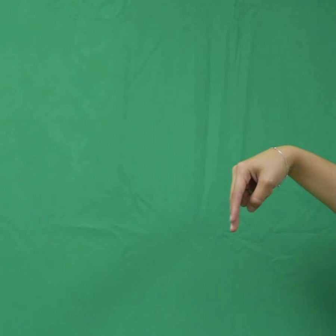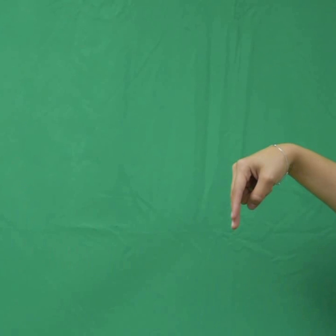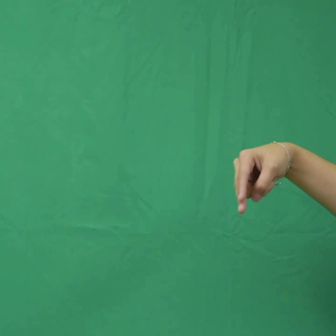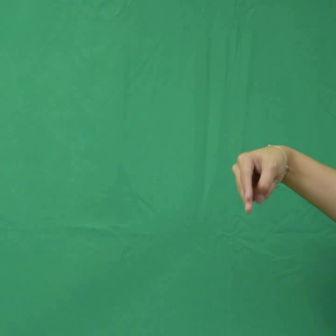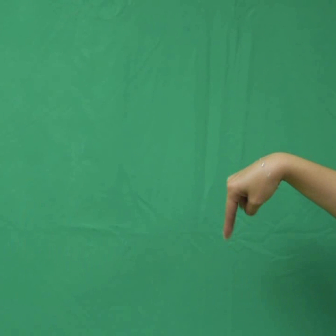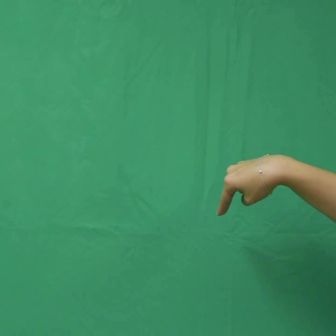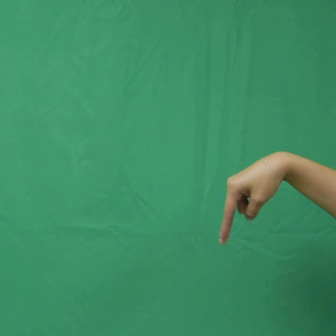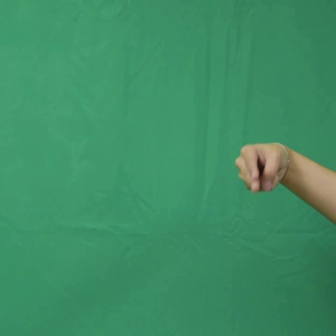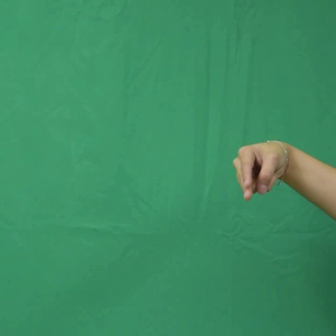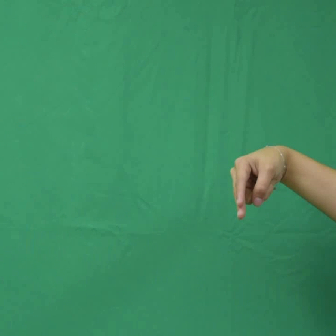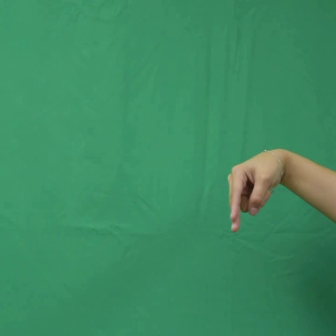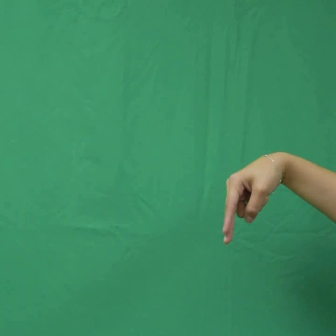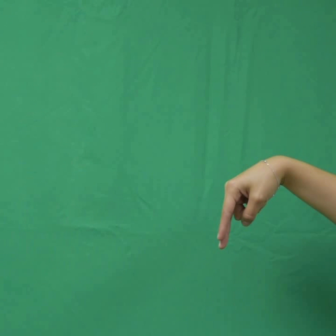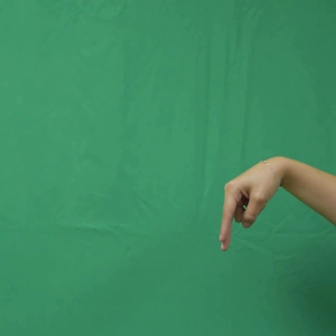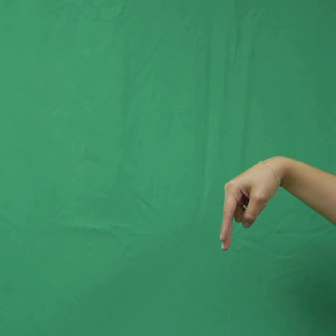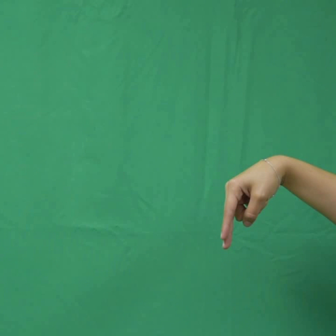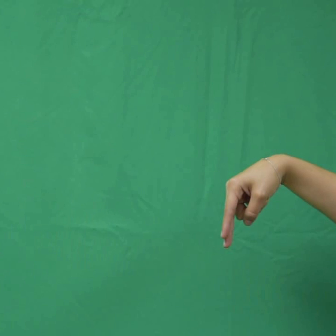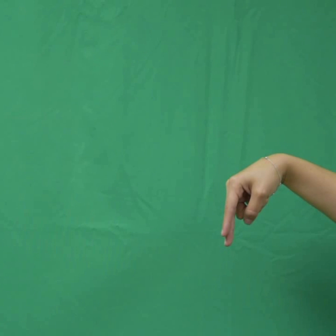Ñ